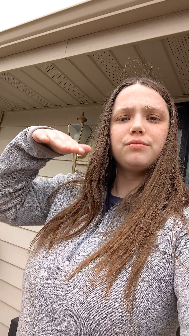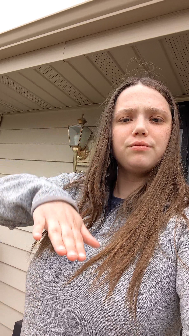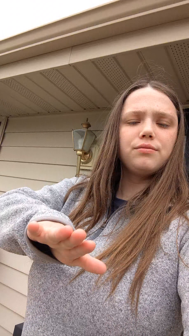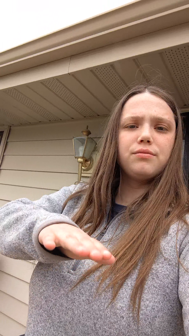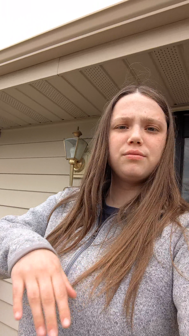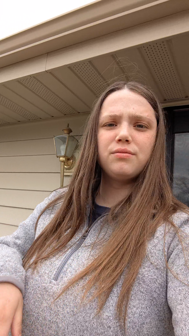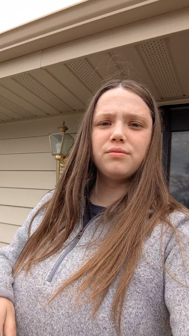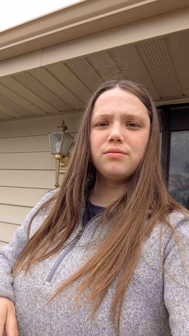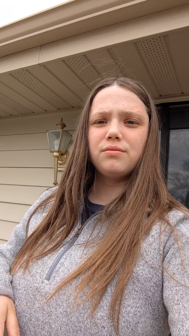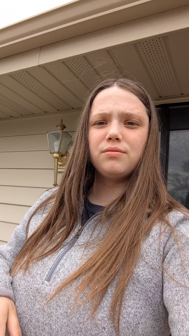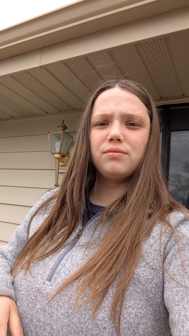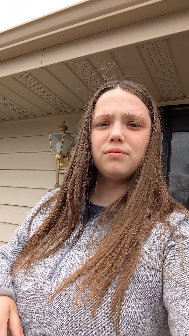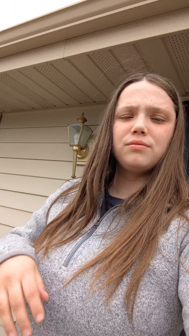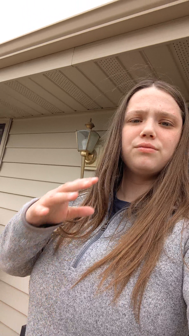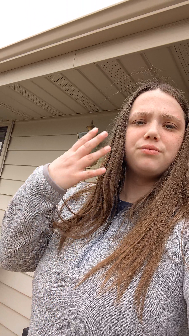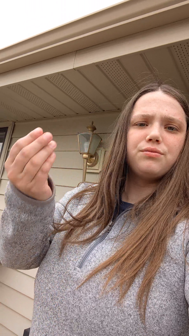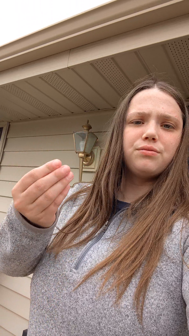got to